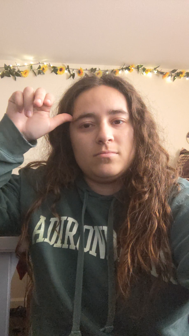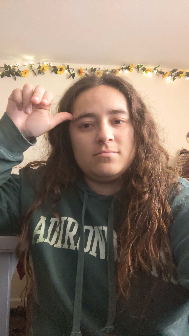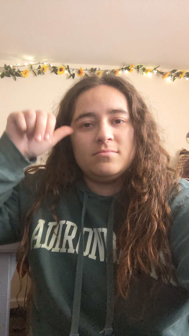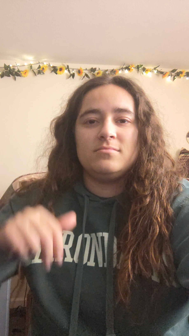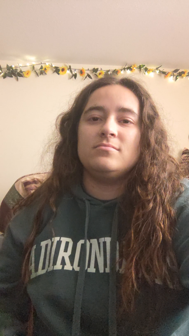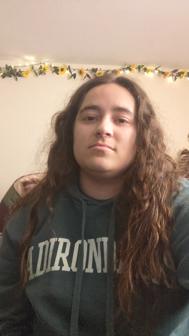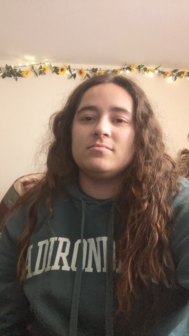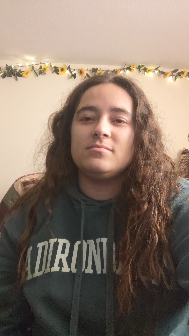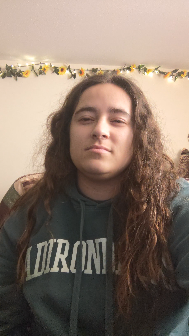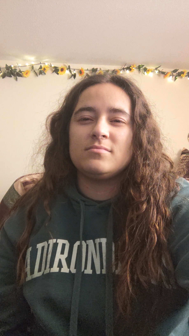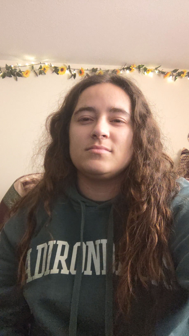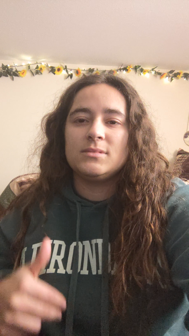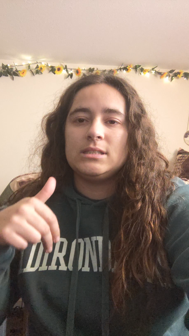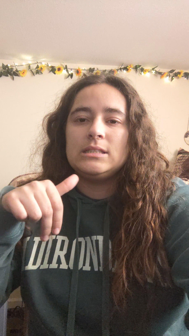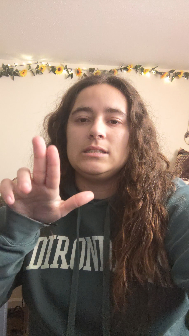lick